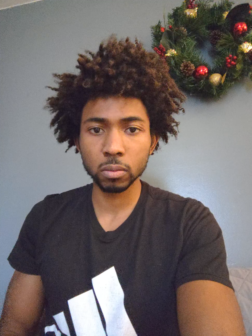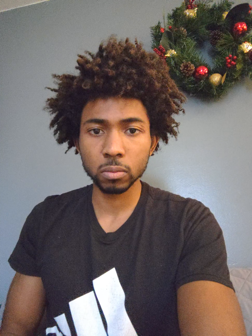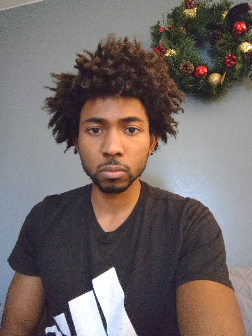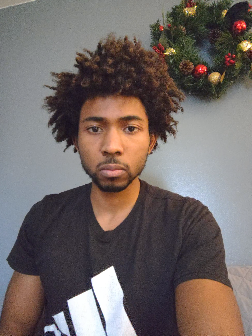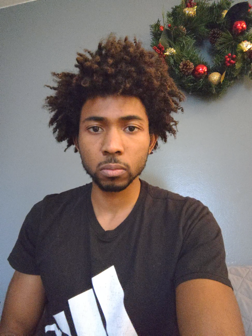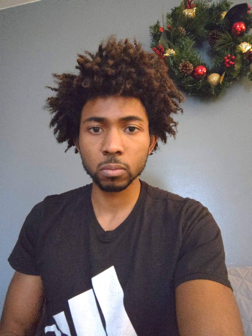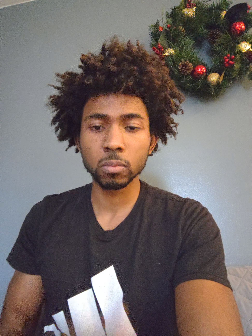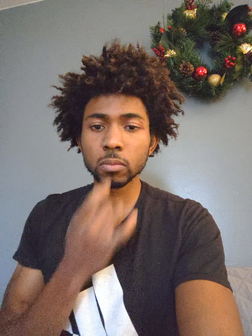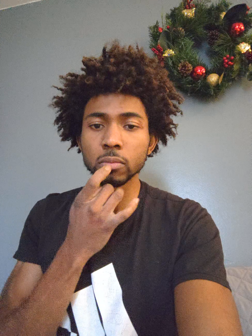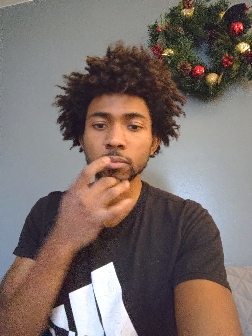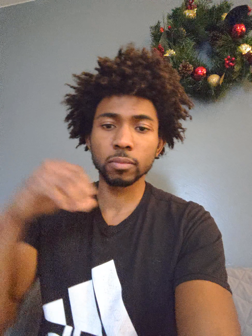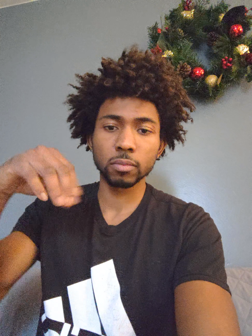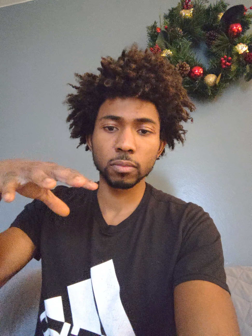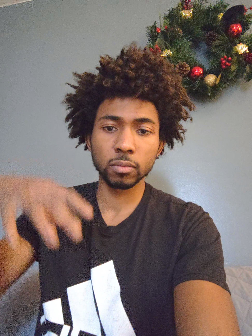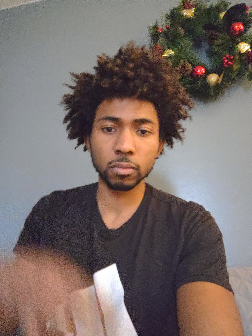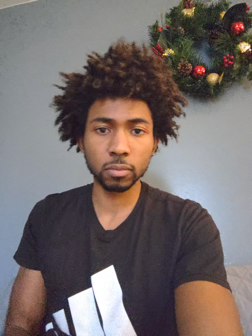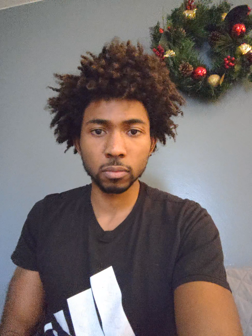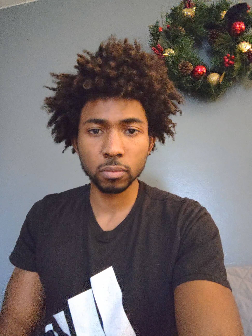lamp